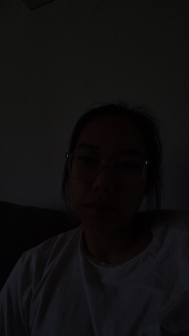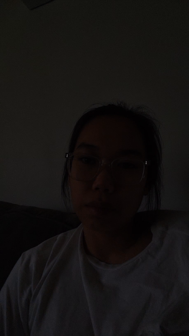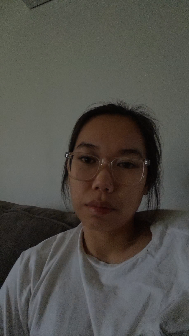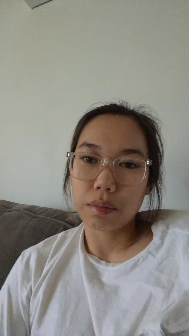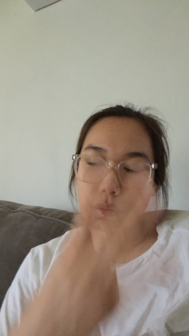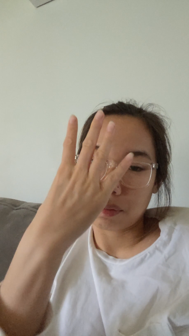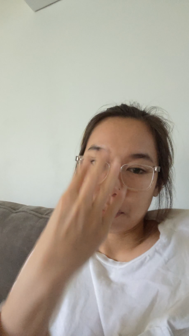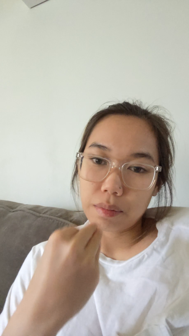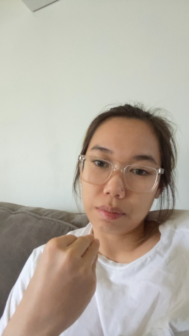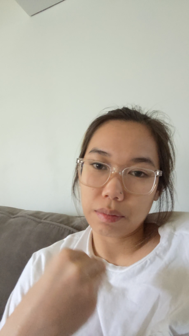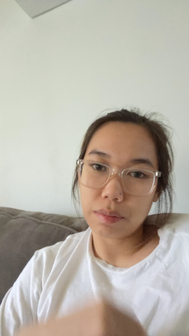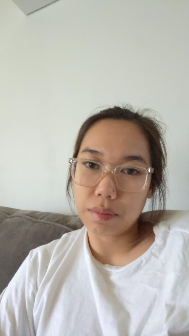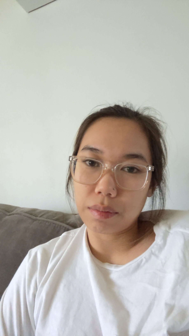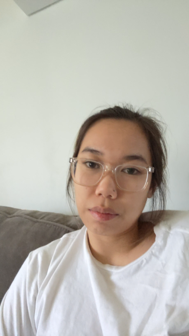asleep